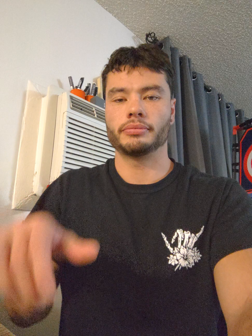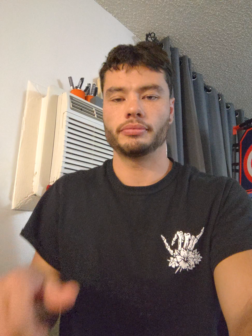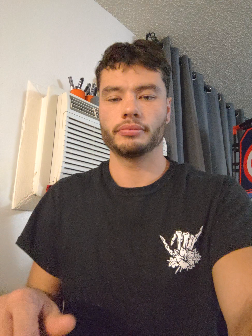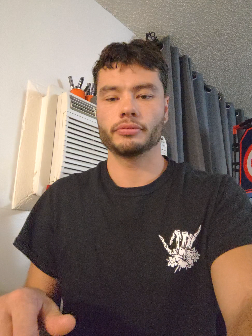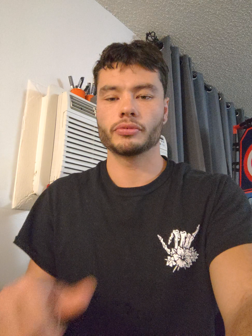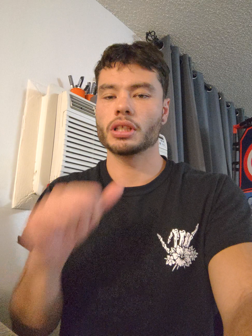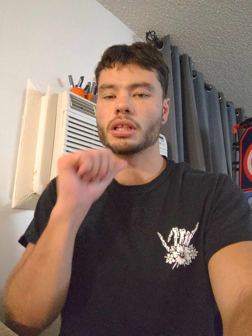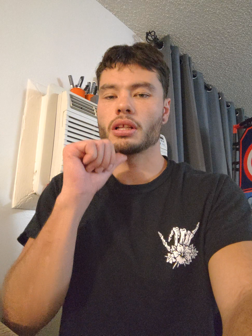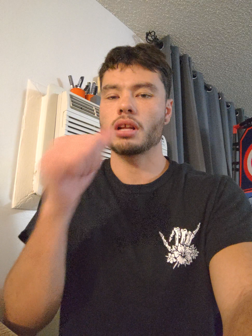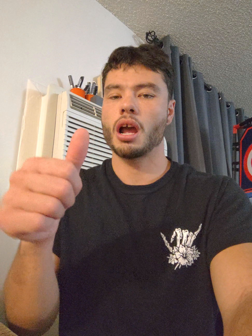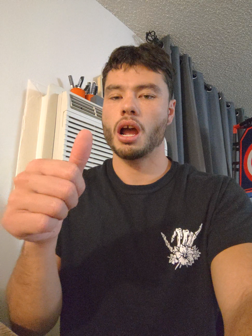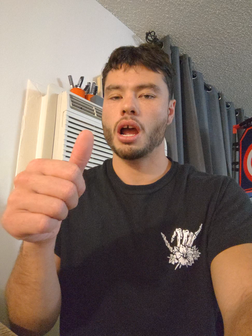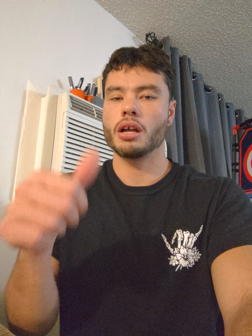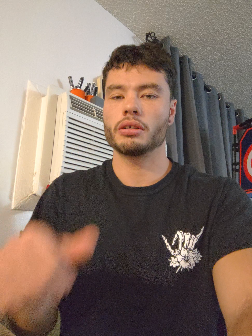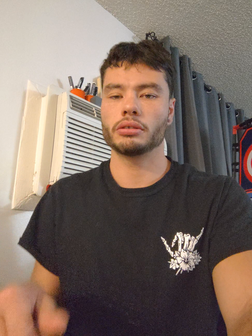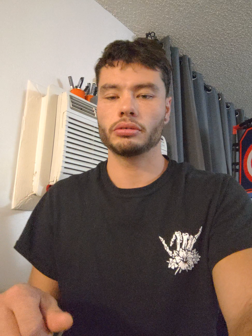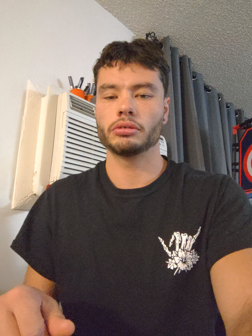not